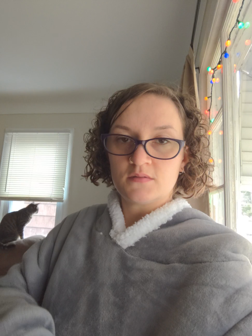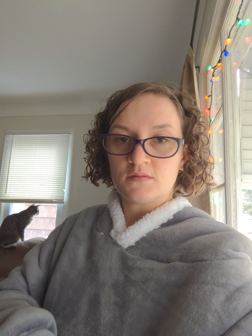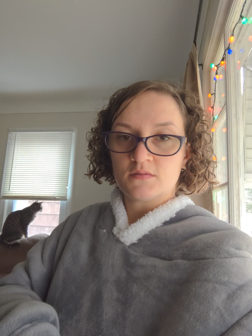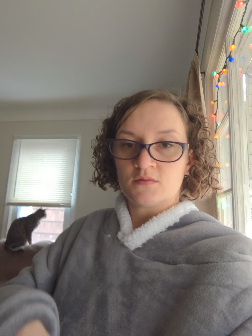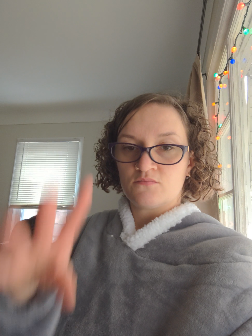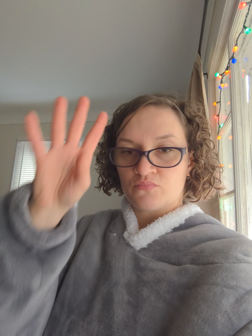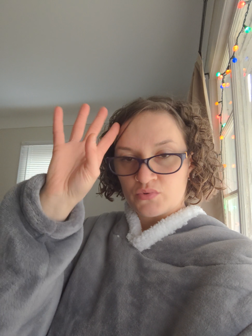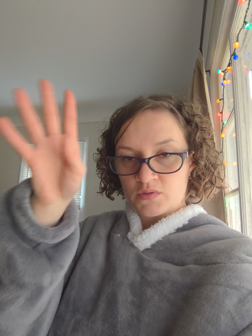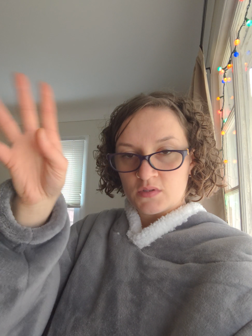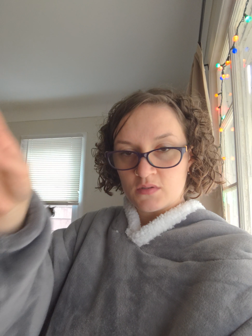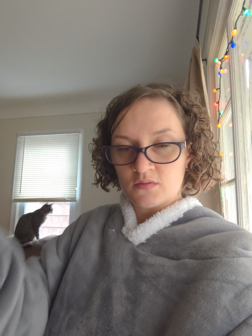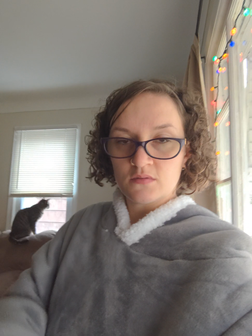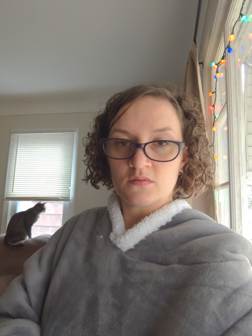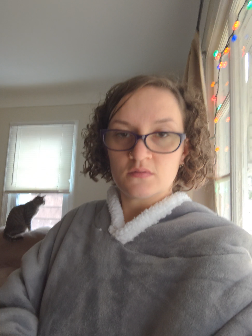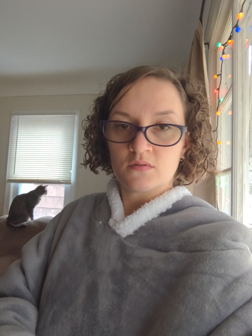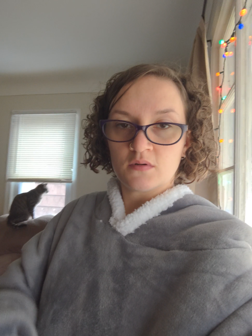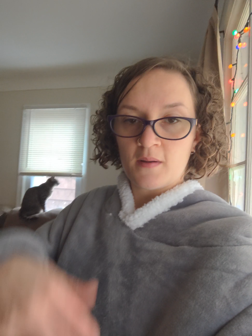pretend